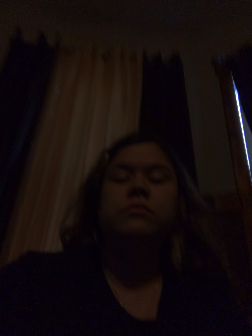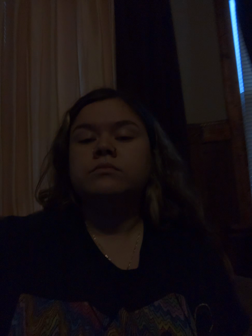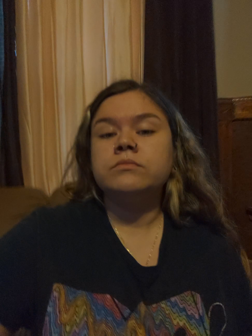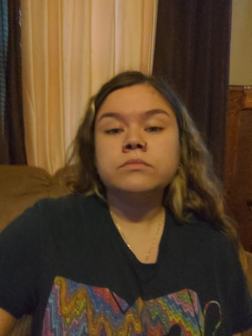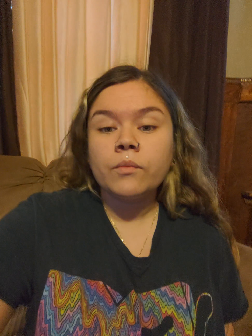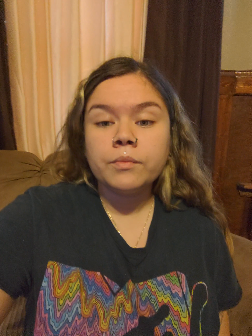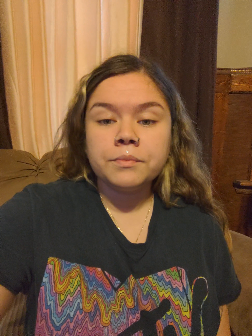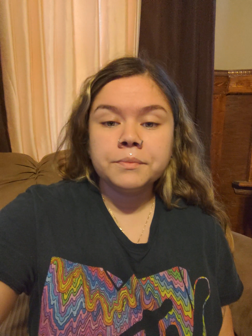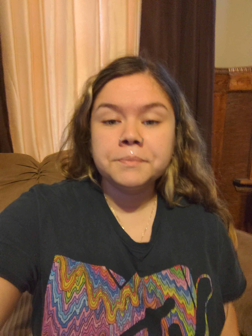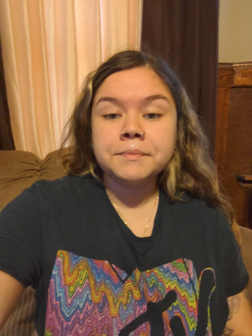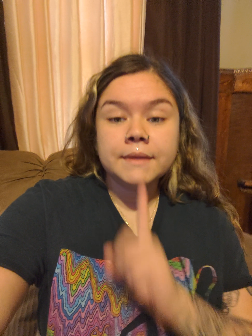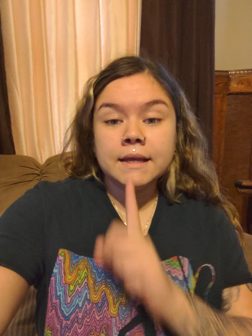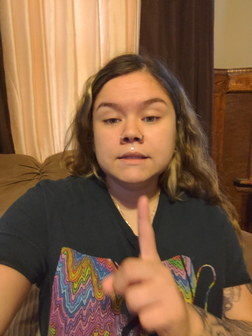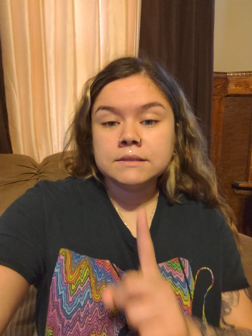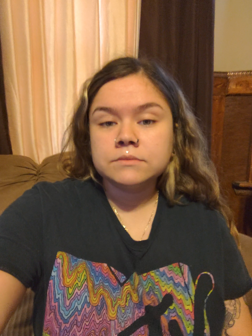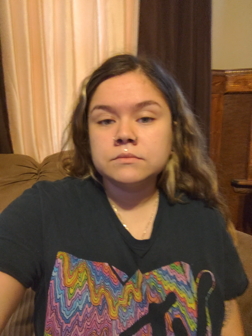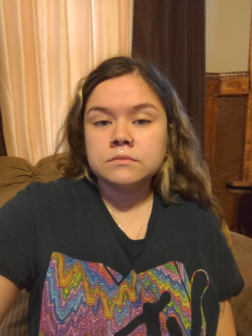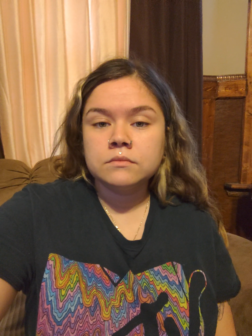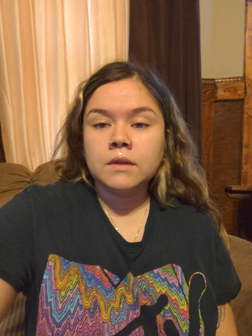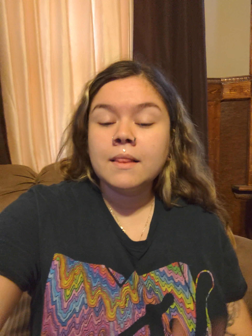is